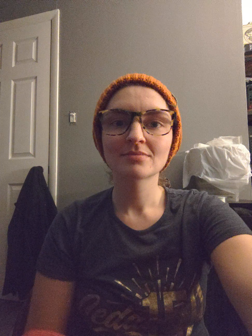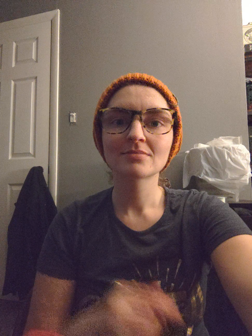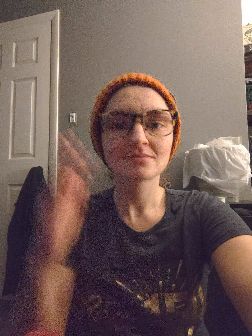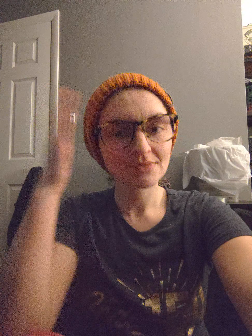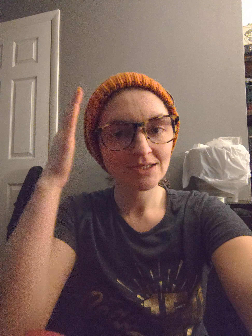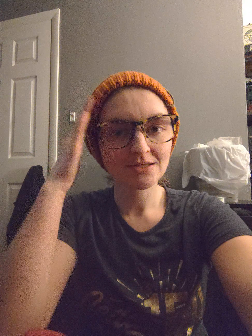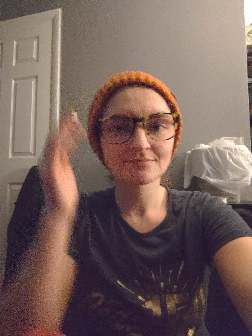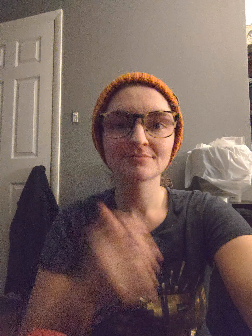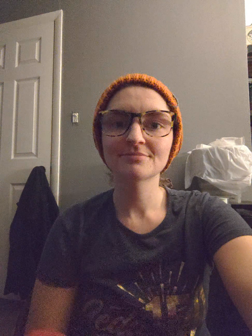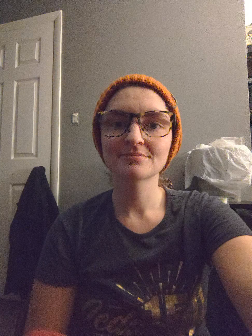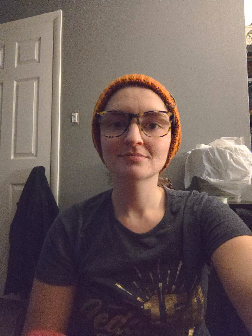hat